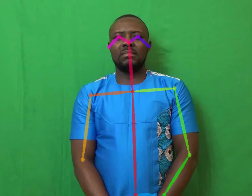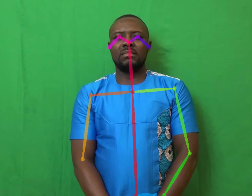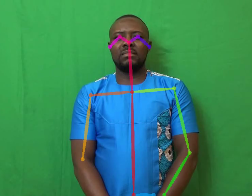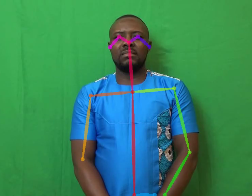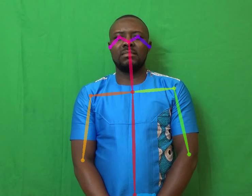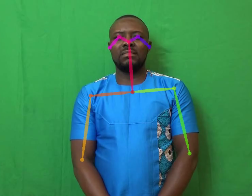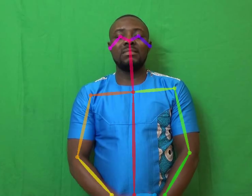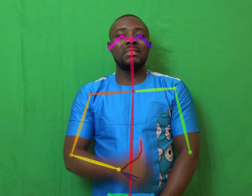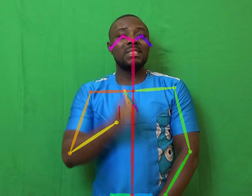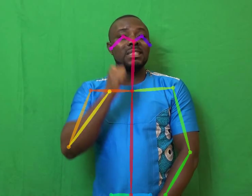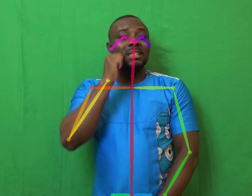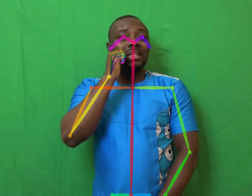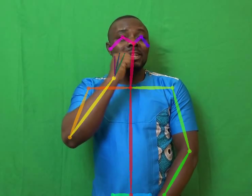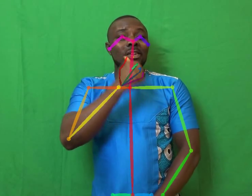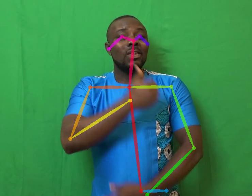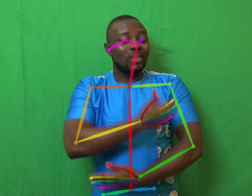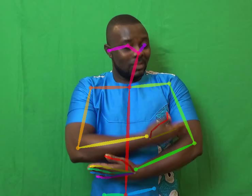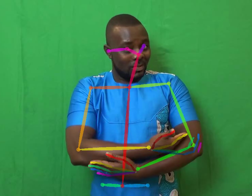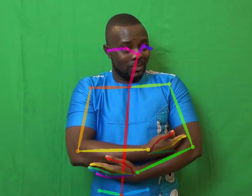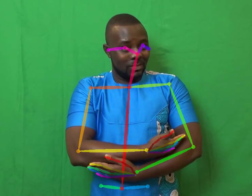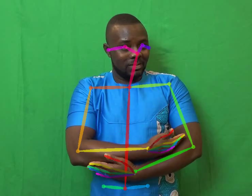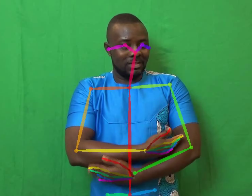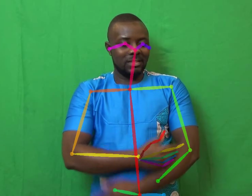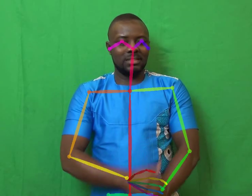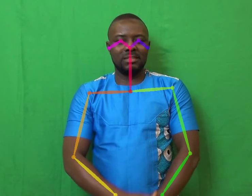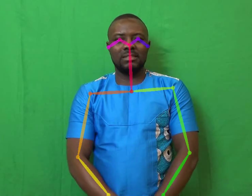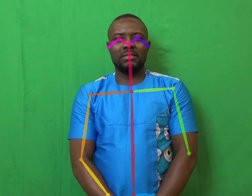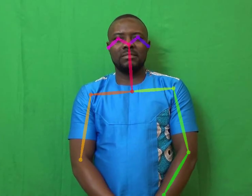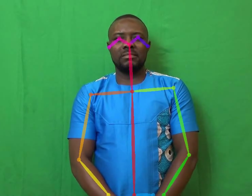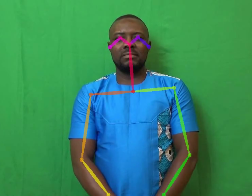daughter